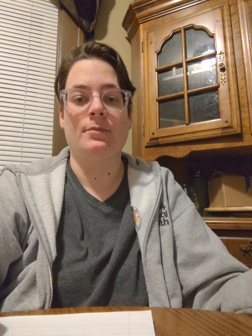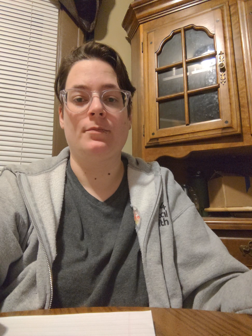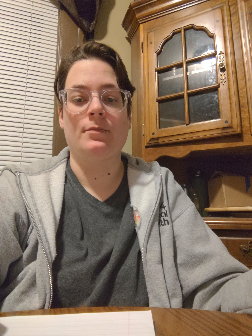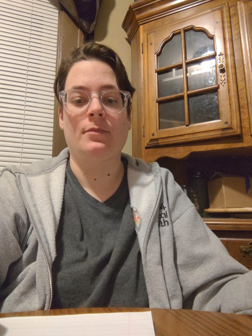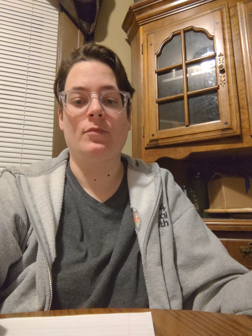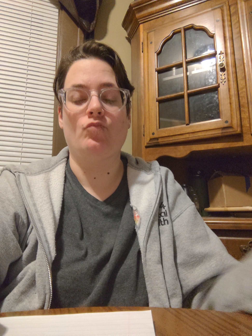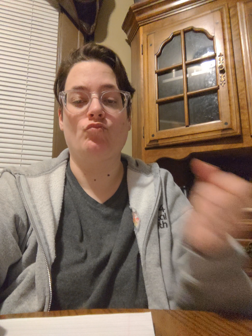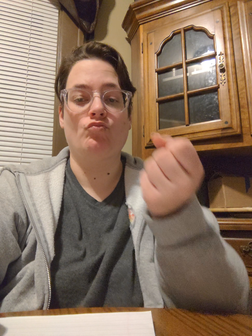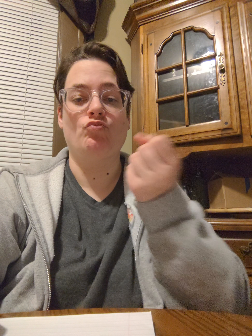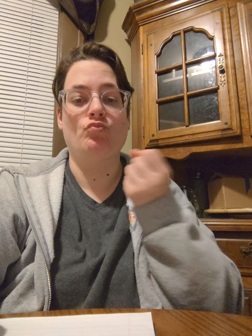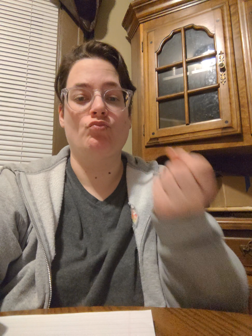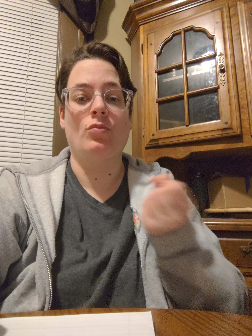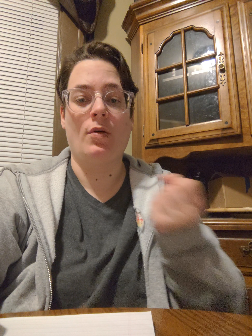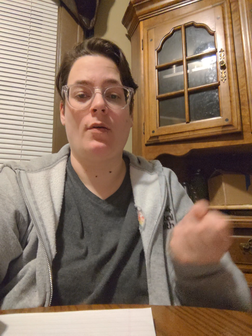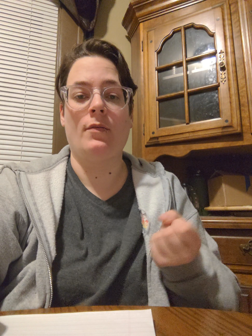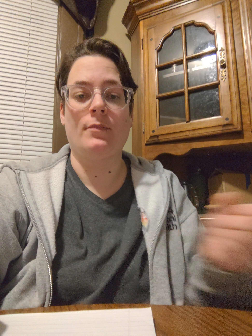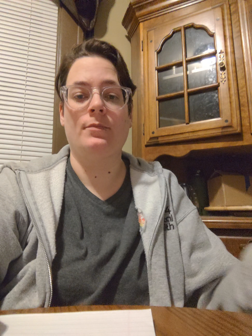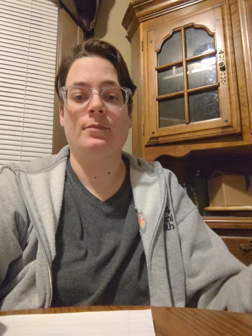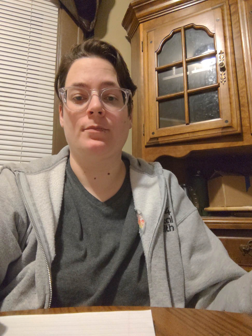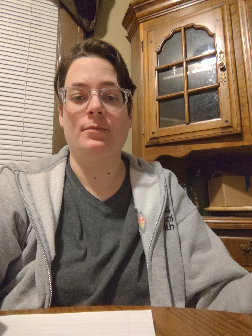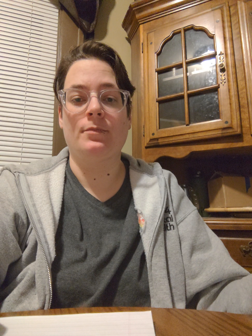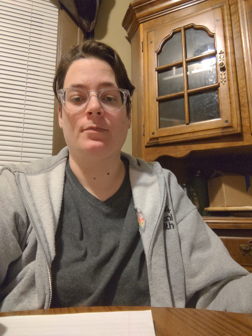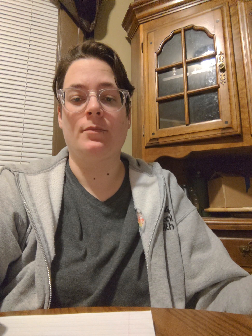drawer